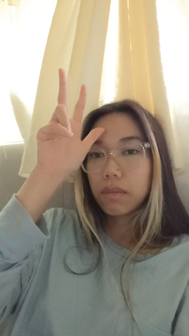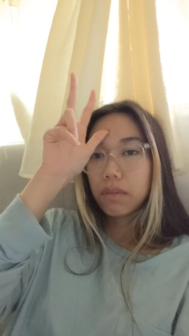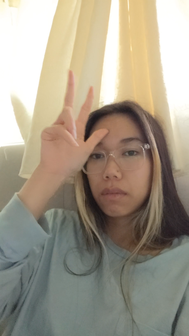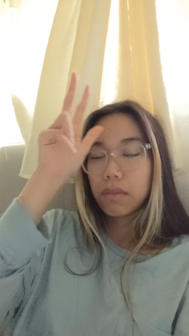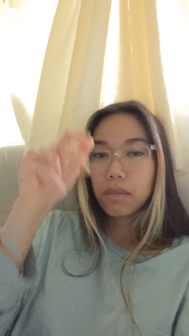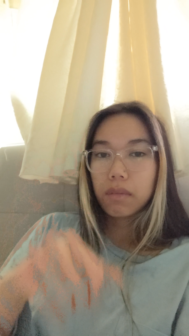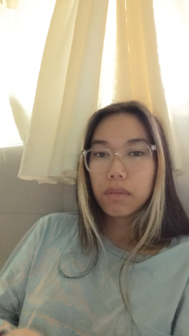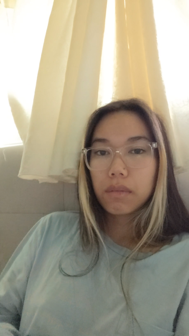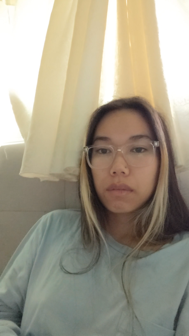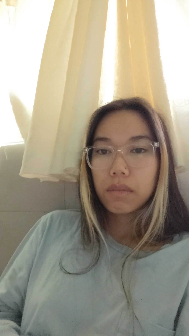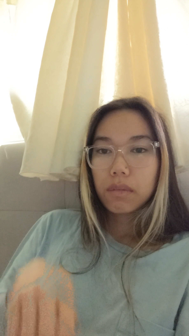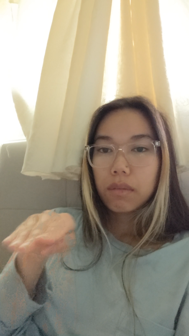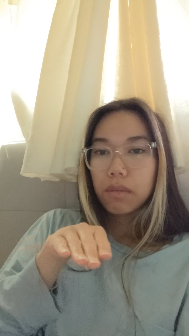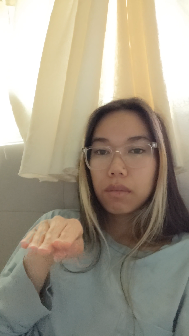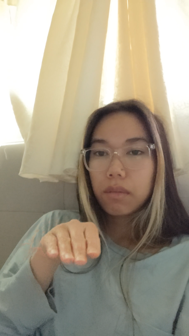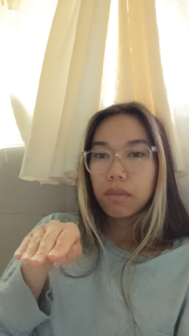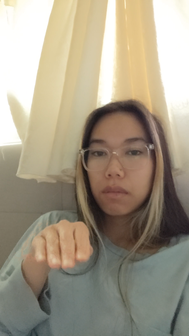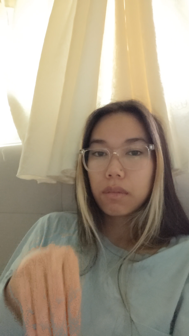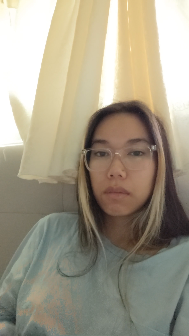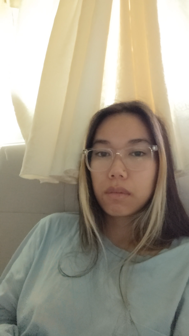boots